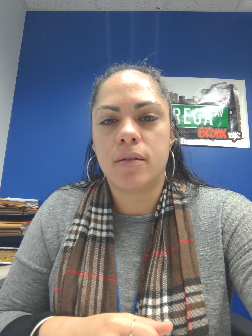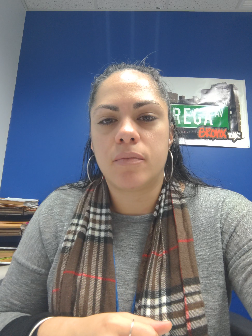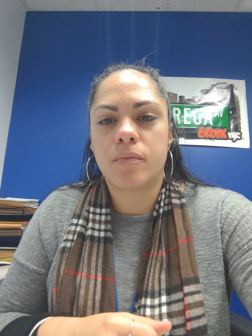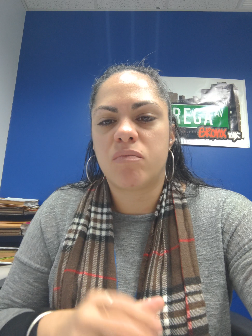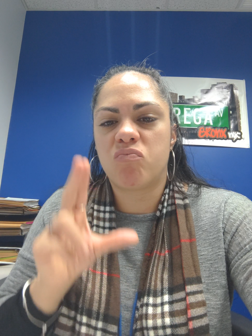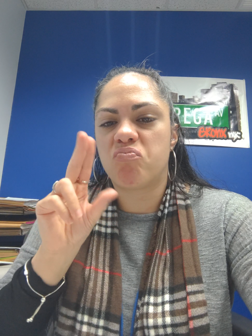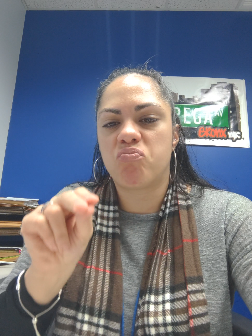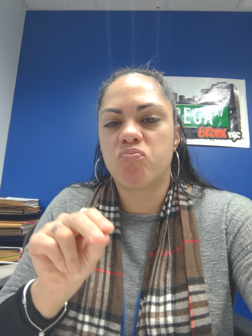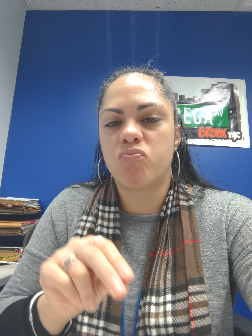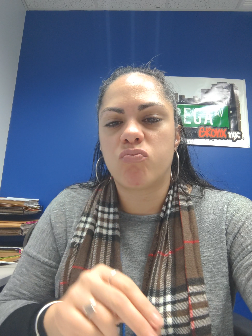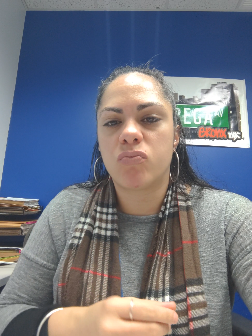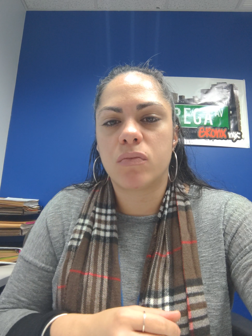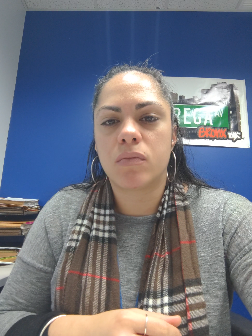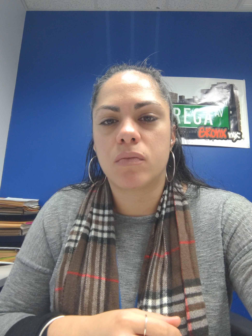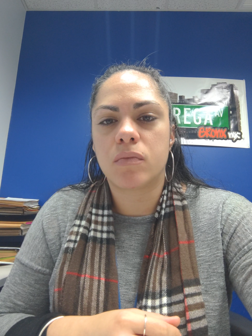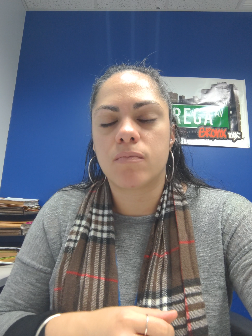no